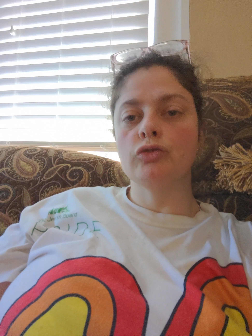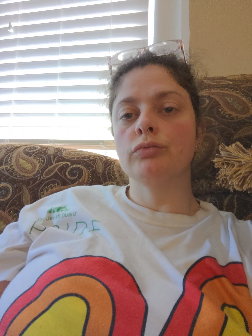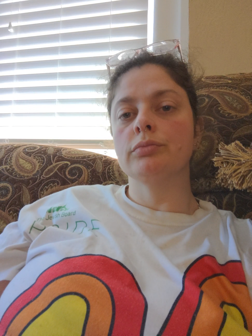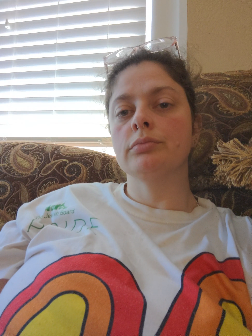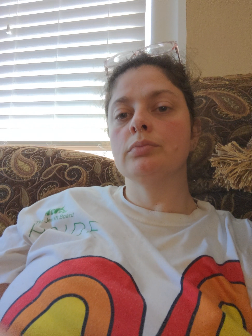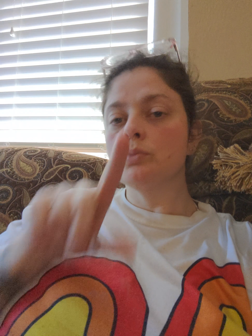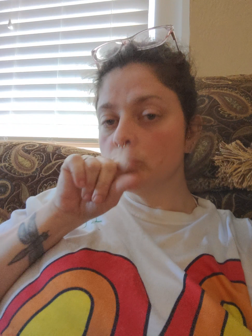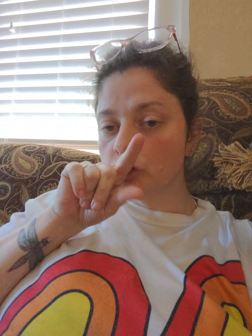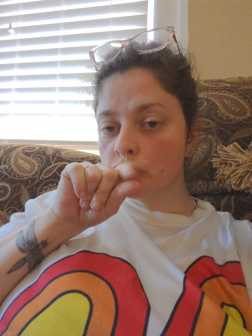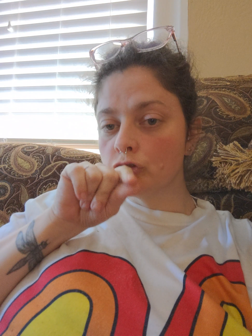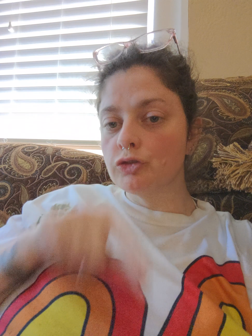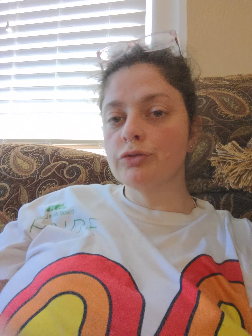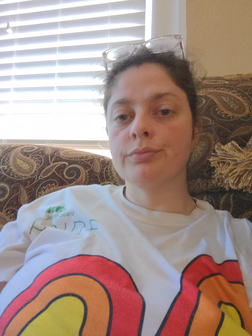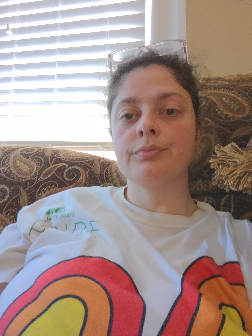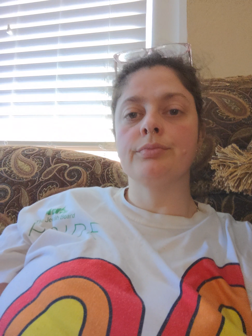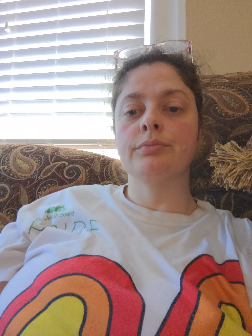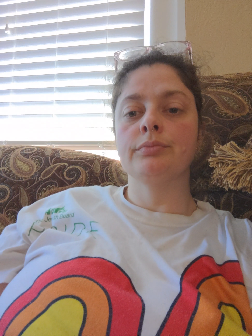bird